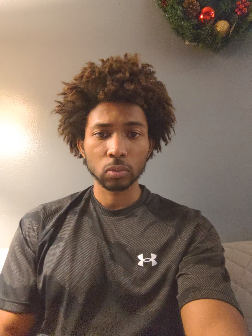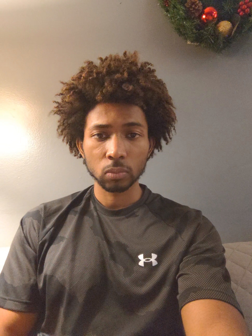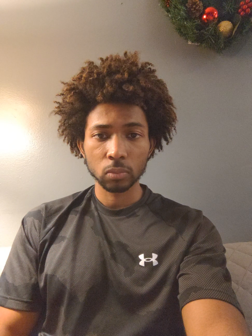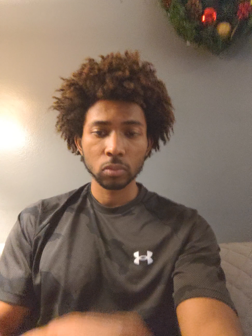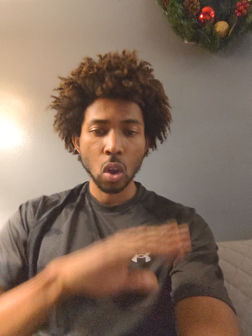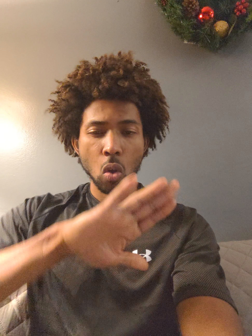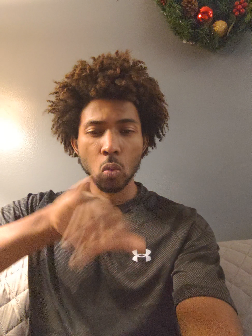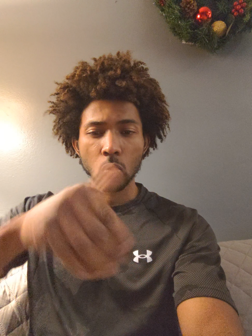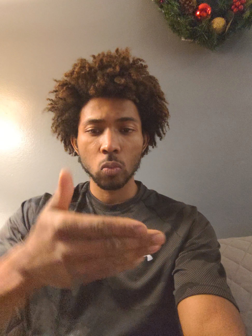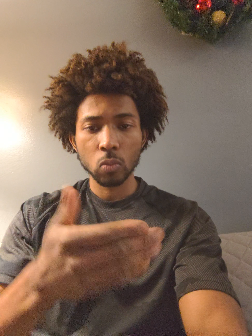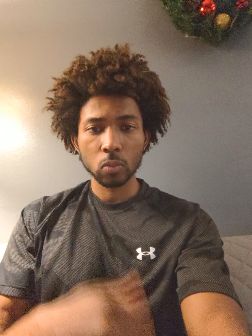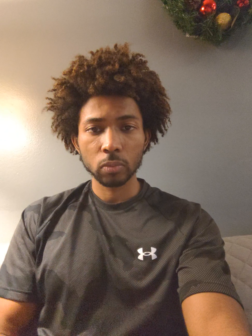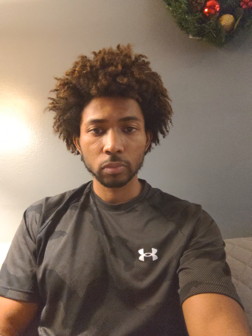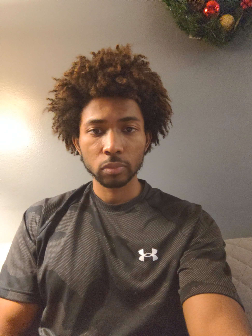all